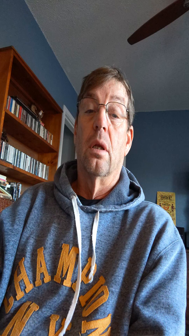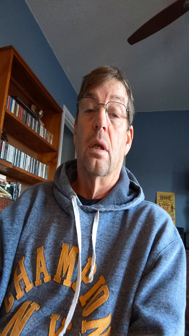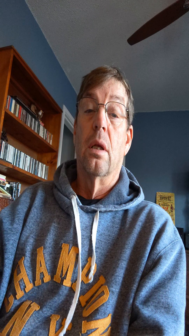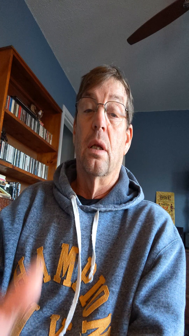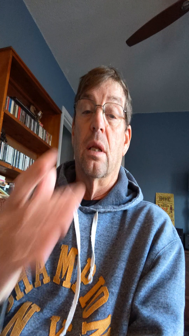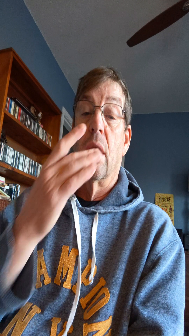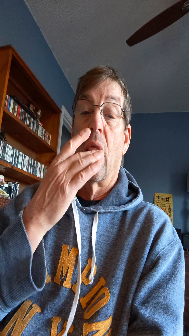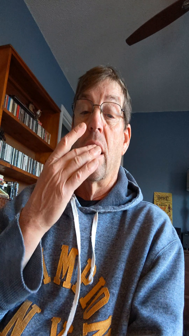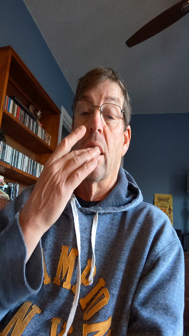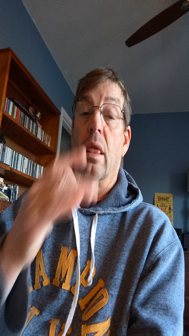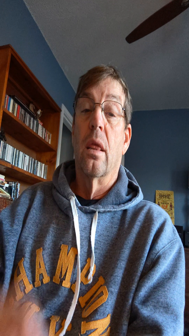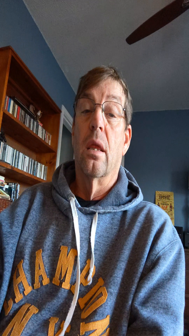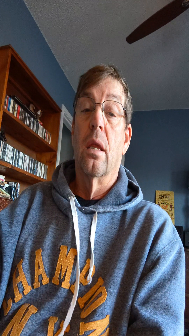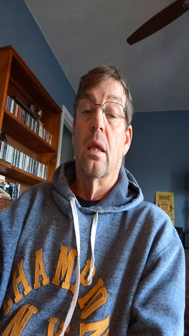taste